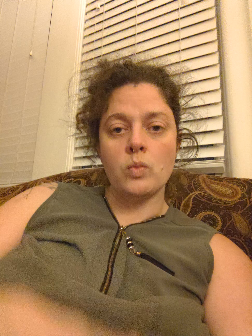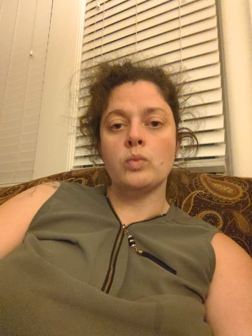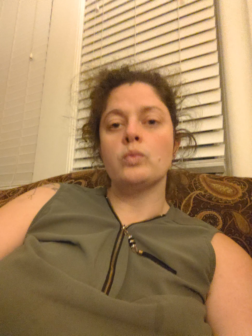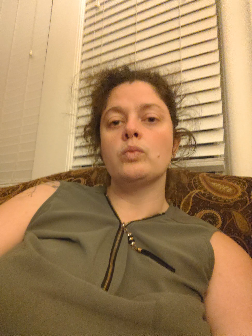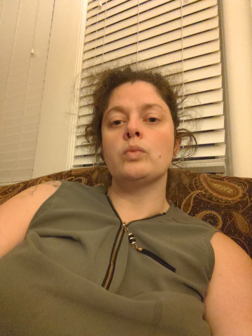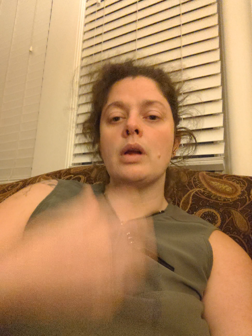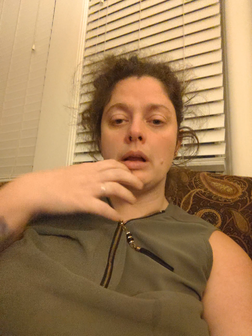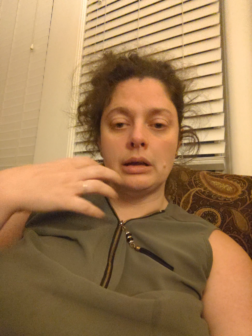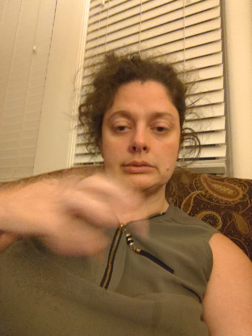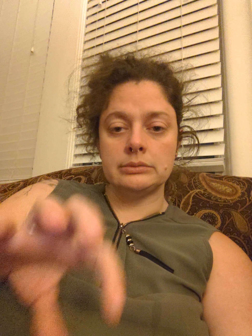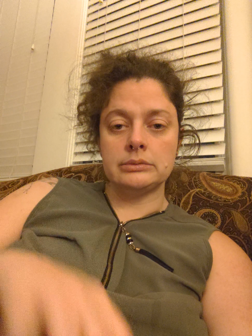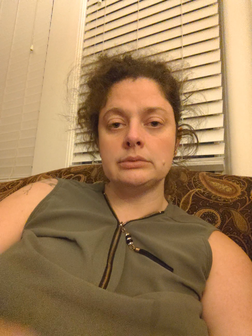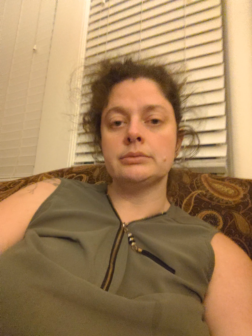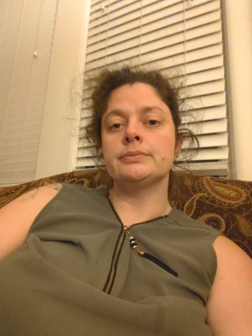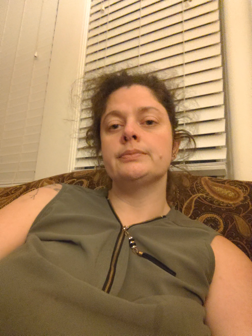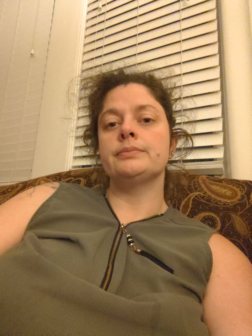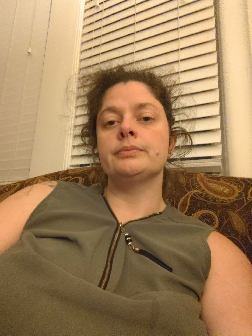hot